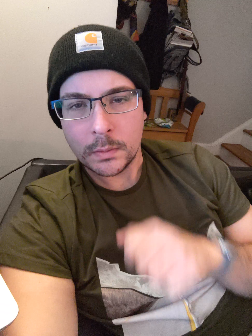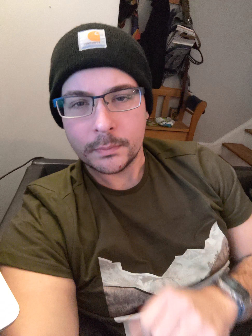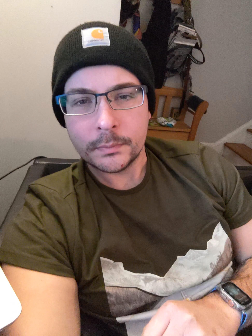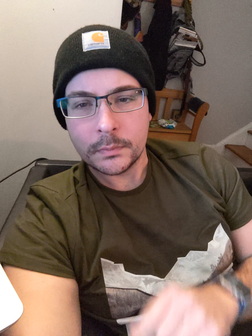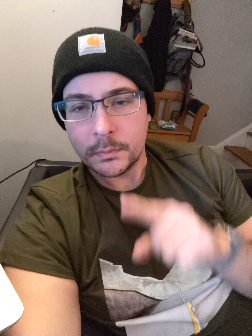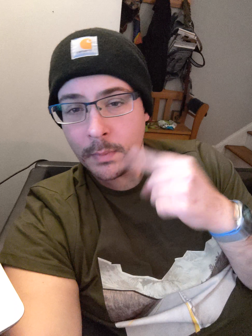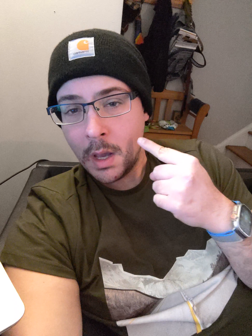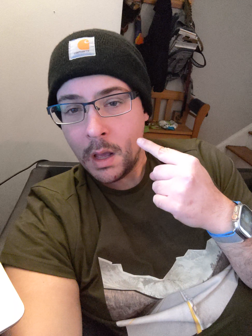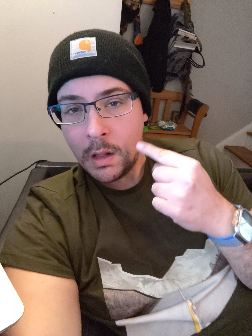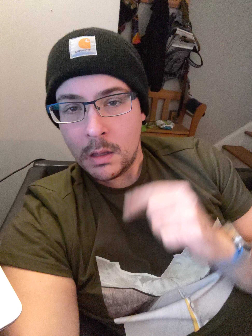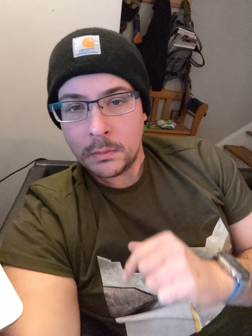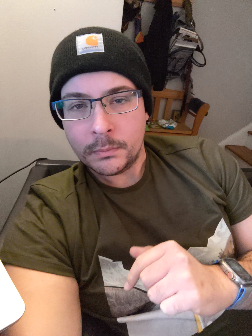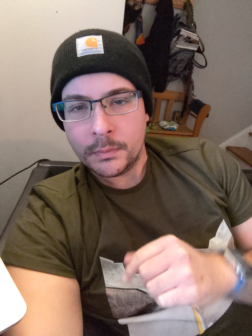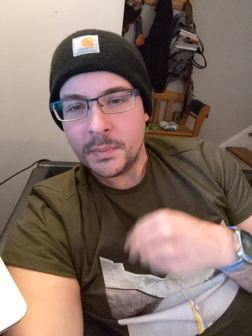smile